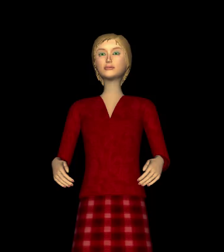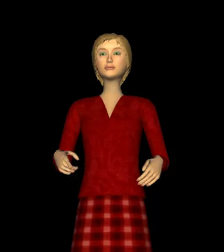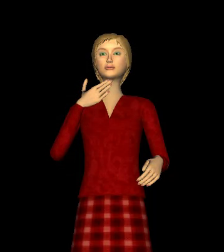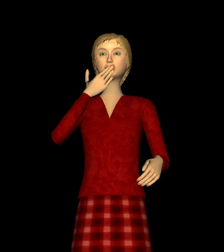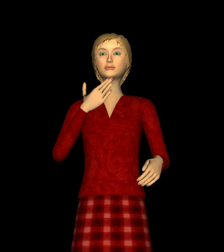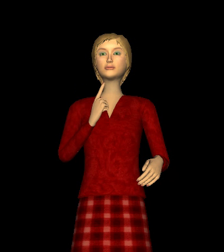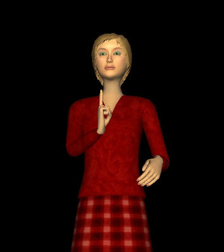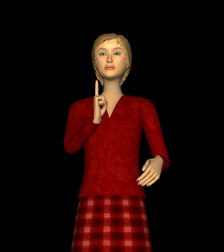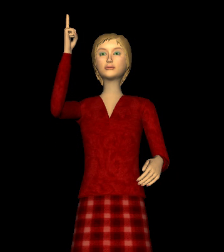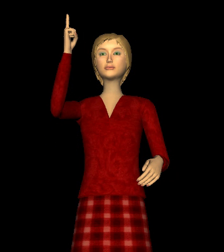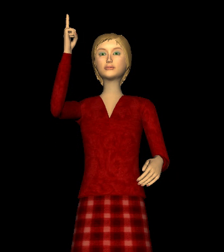الحمدلله